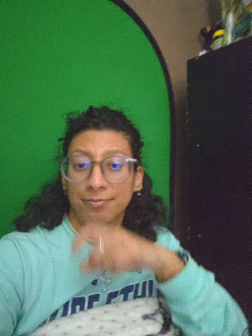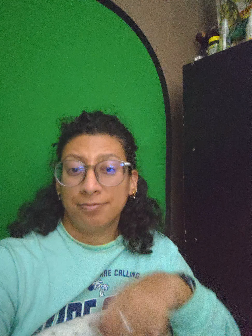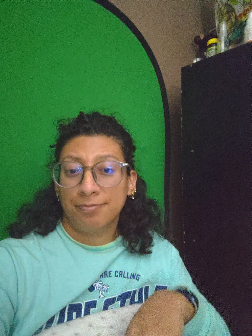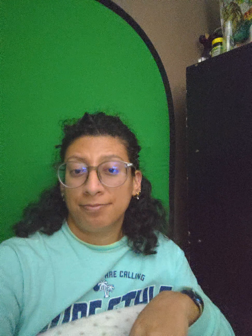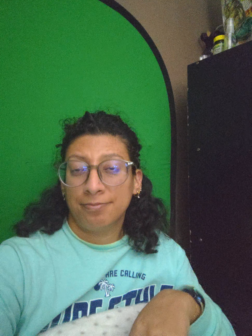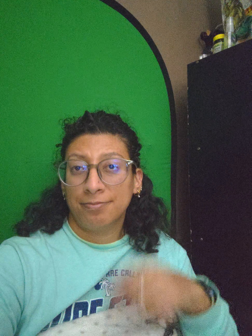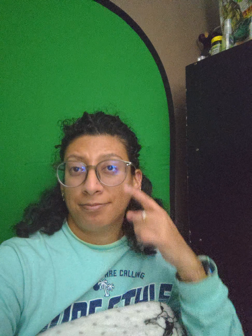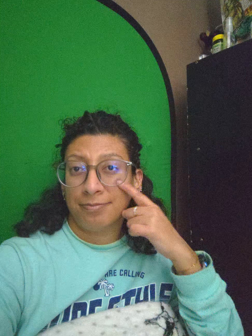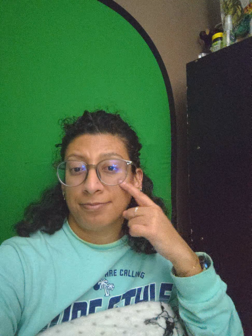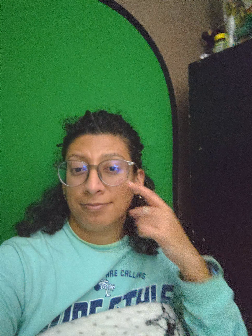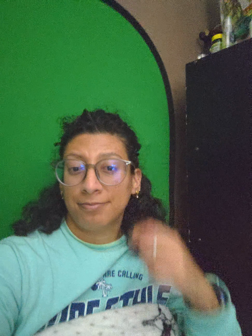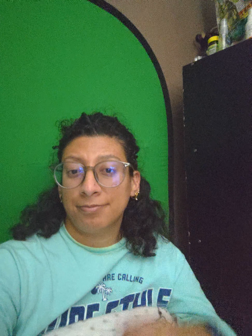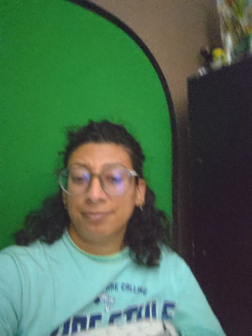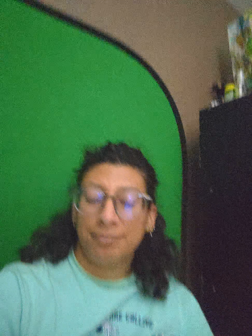eye